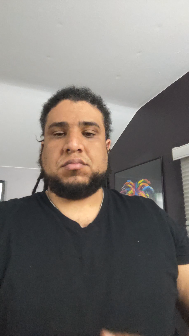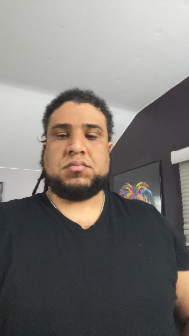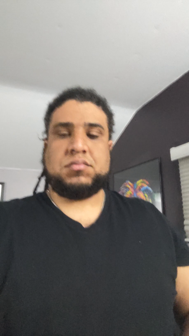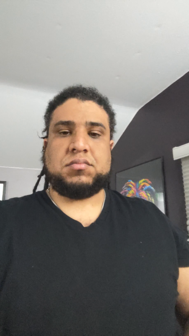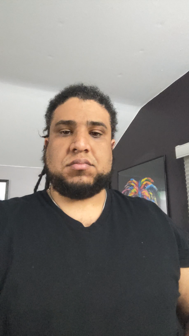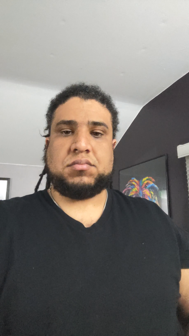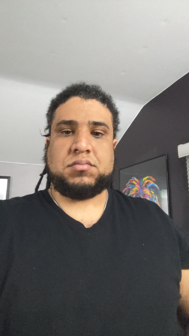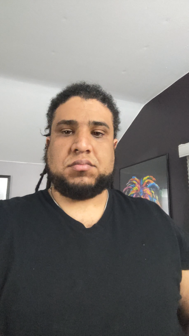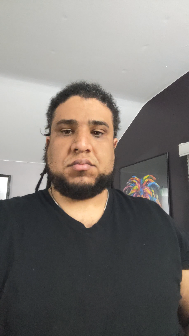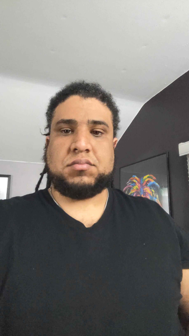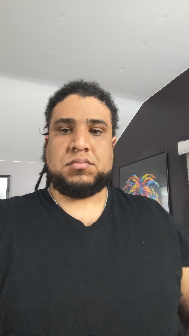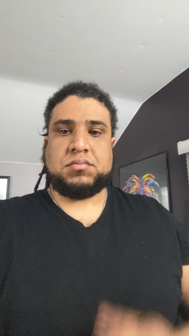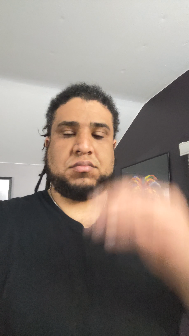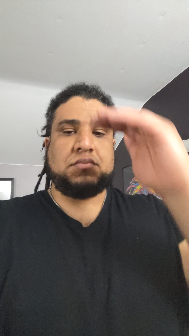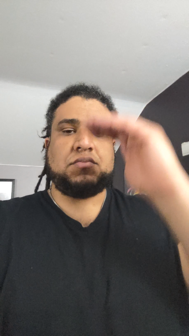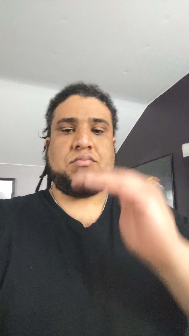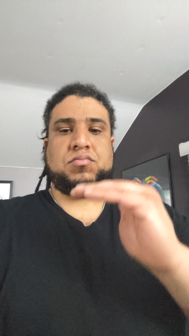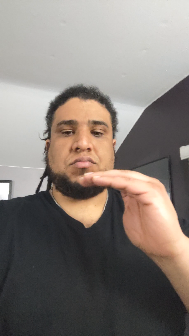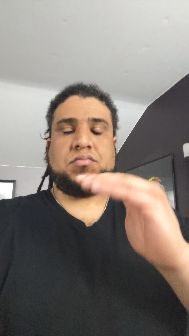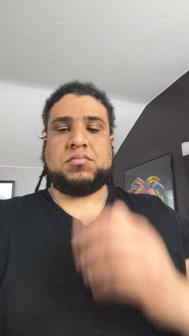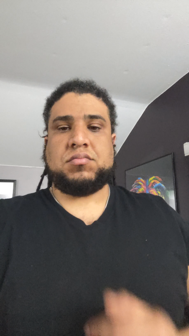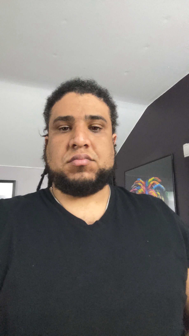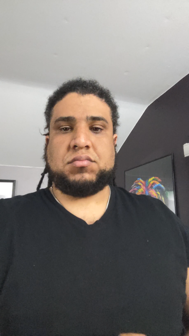short